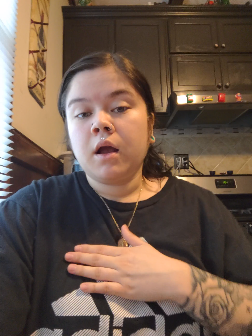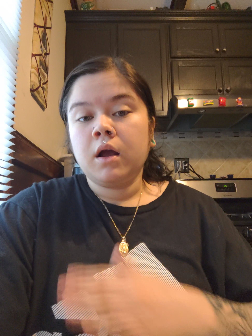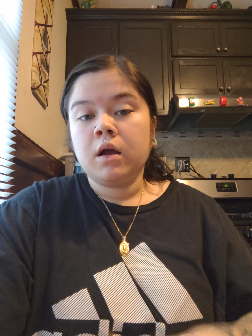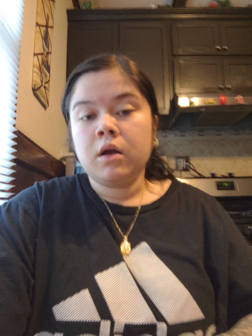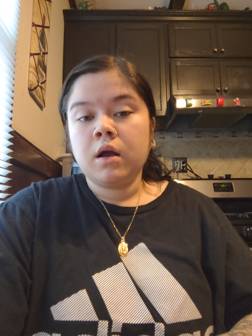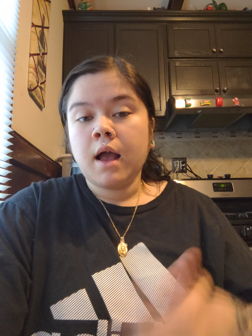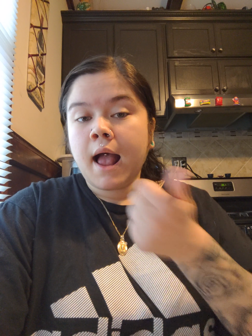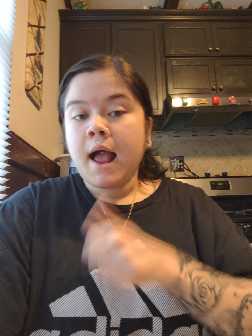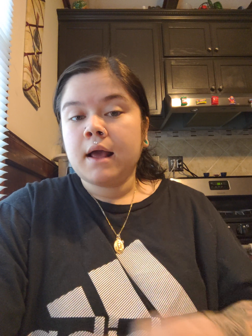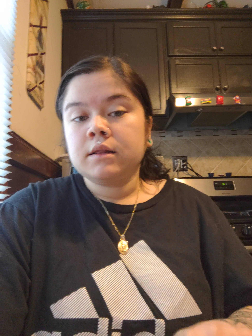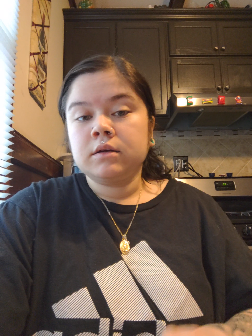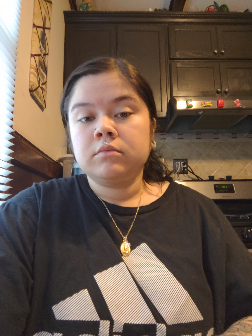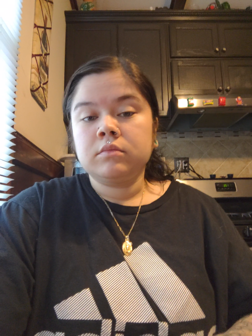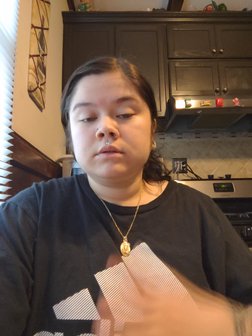any